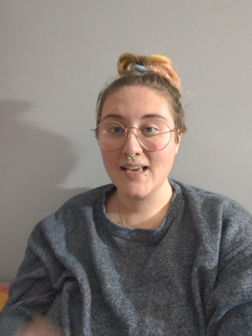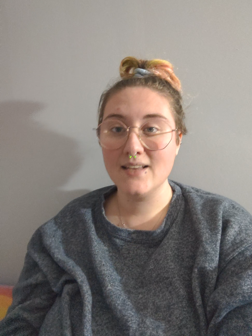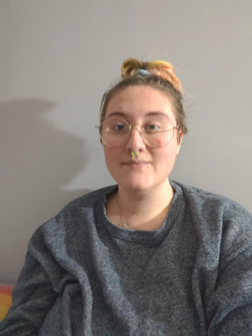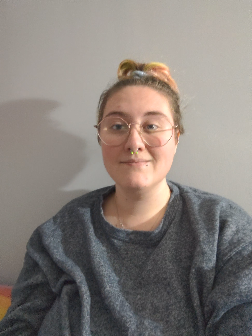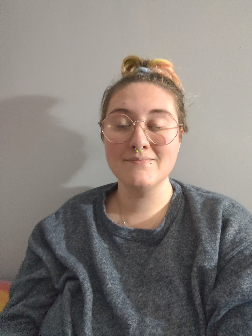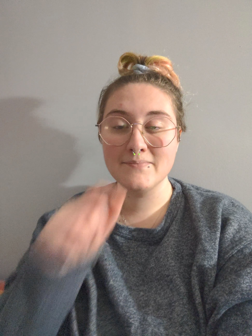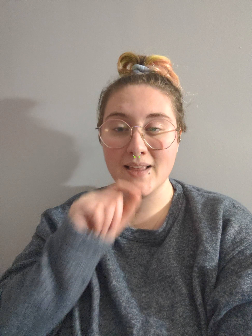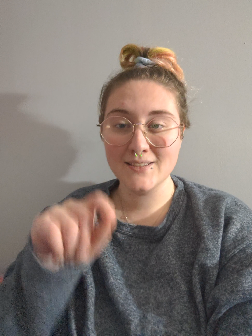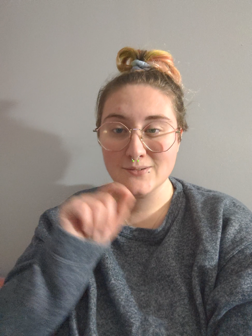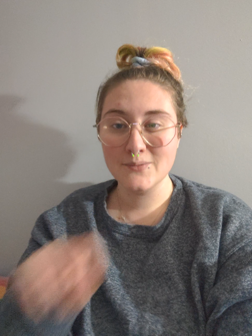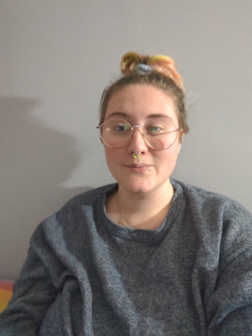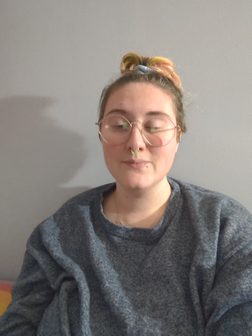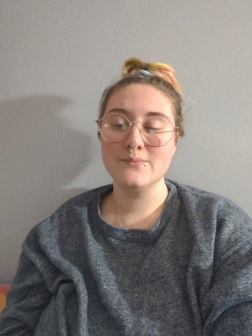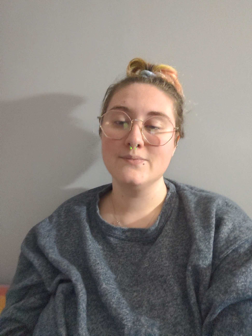pencil